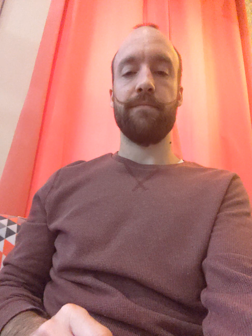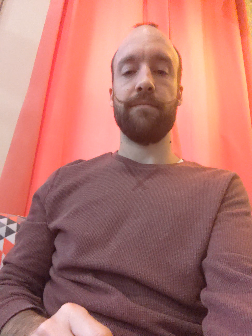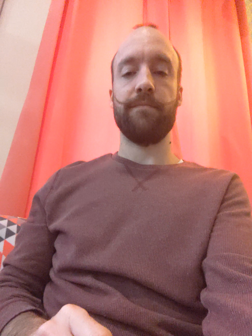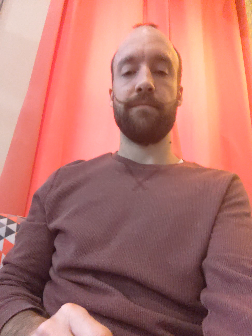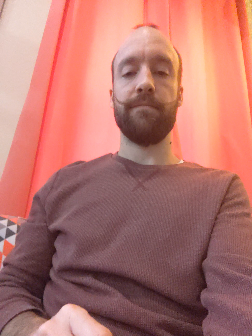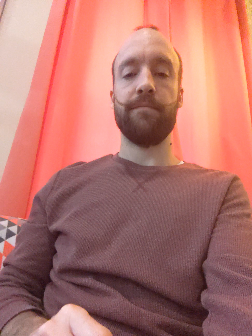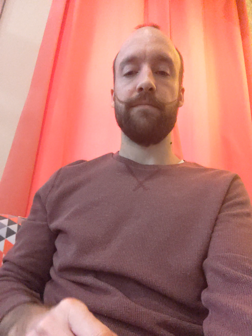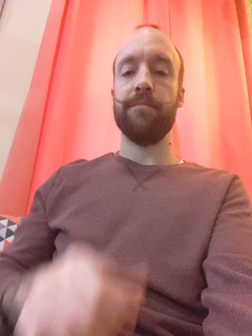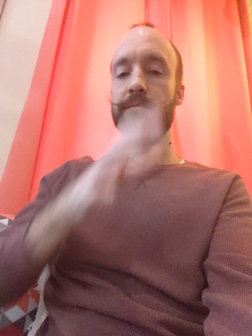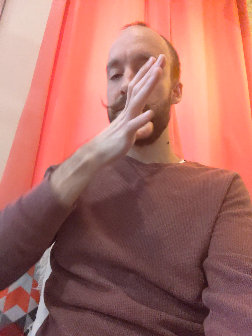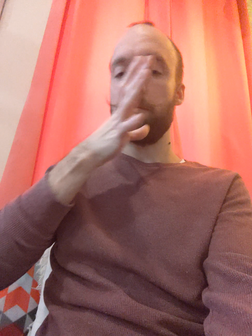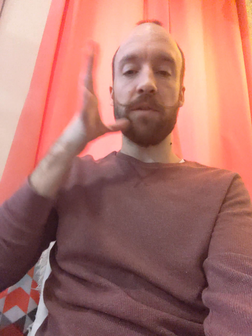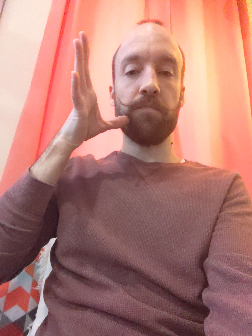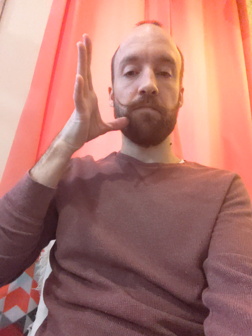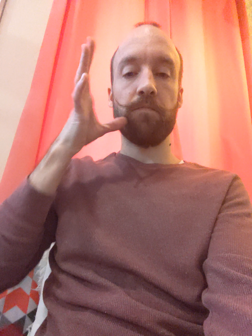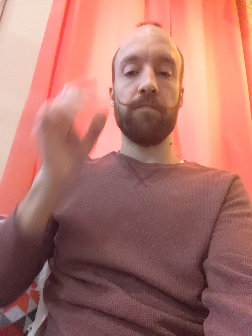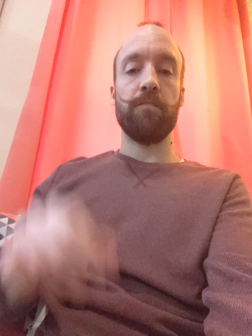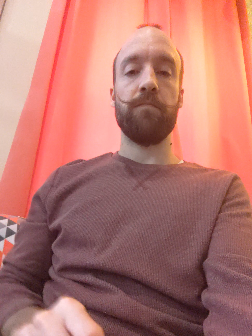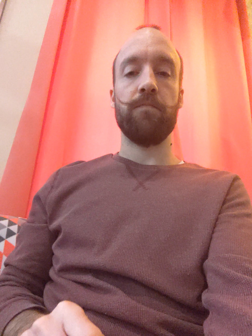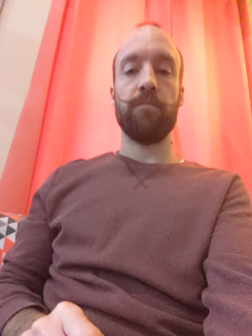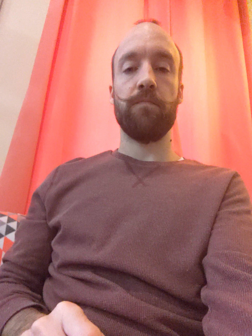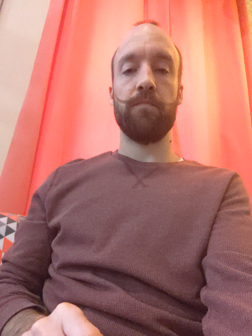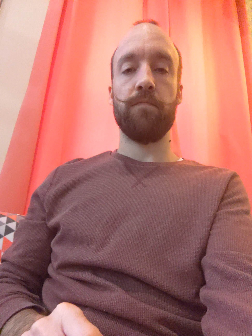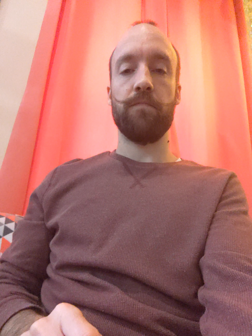farm